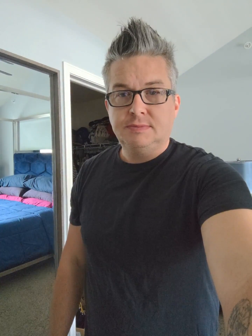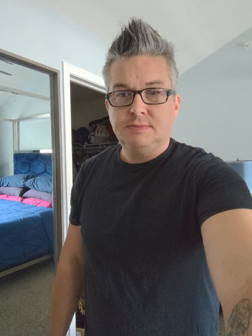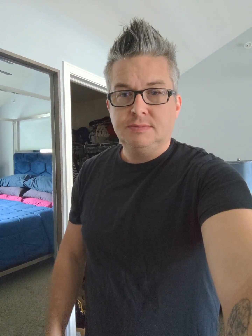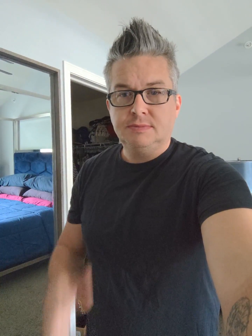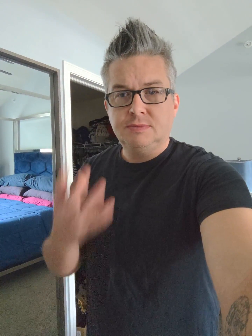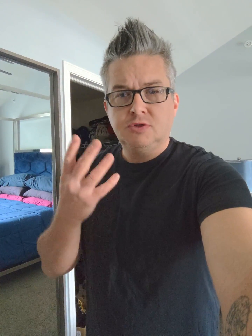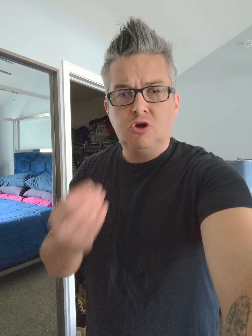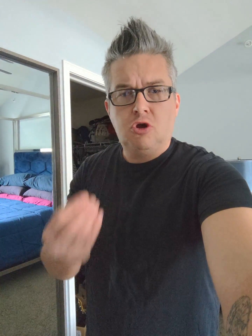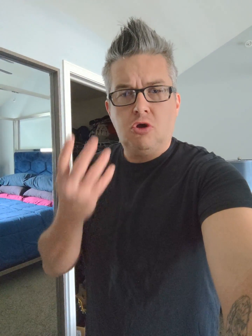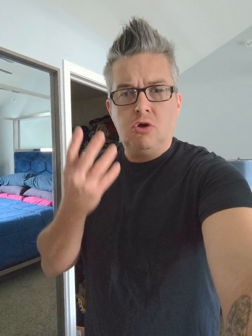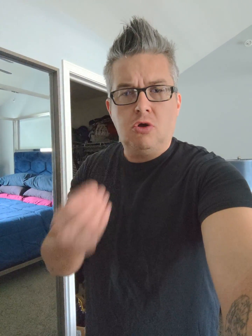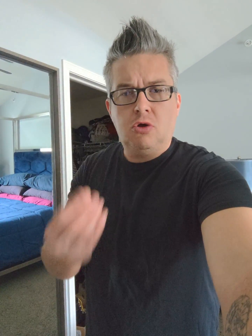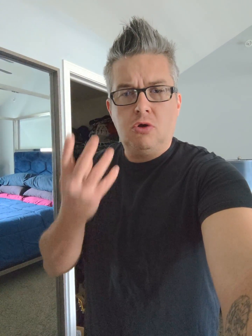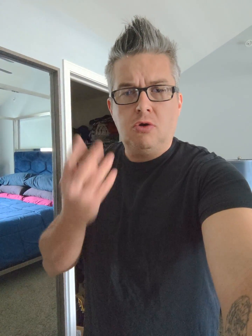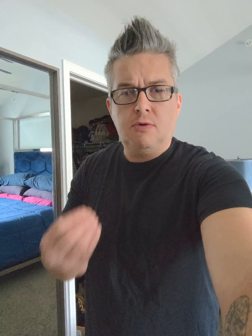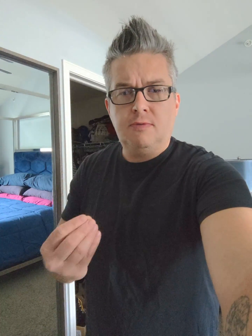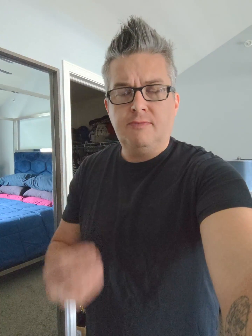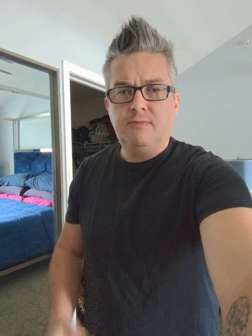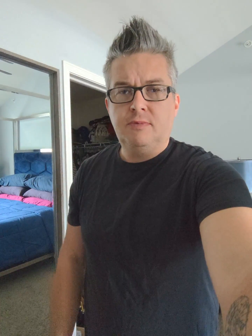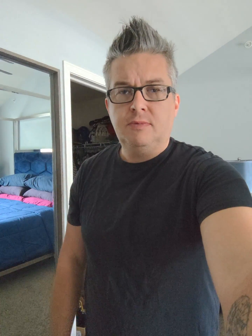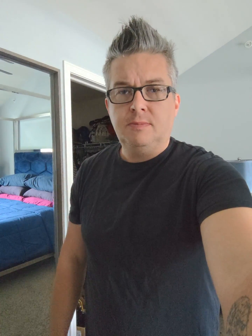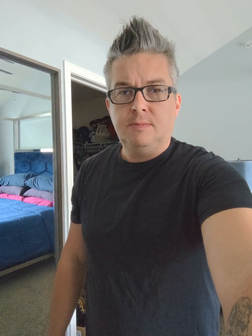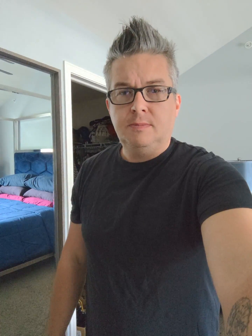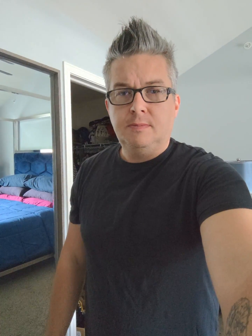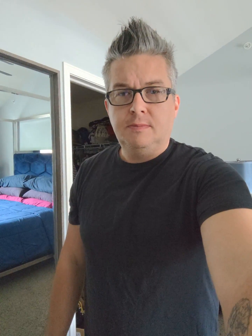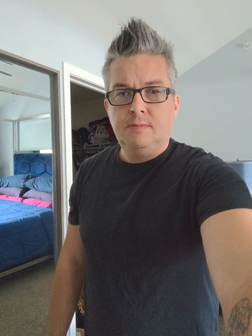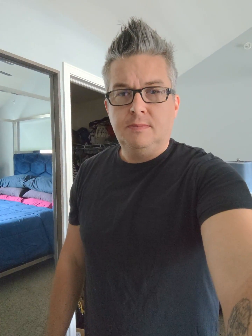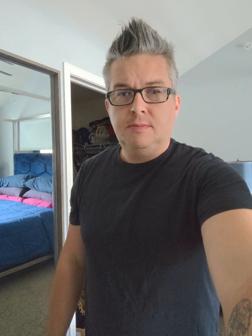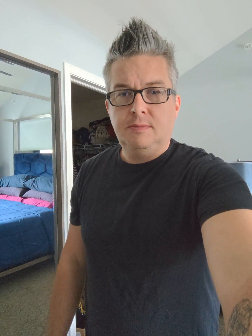gentle